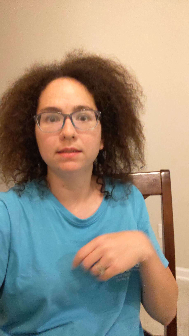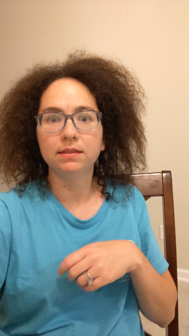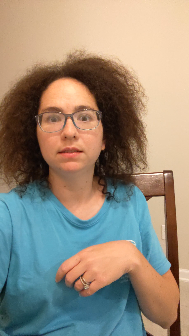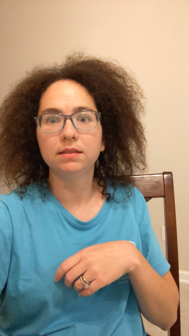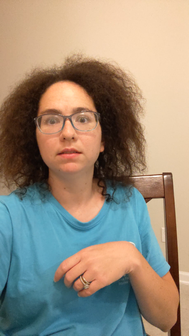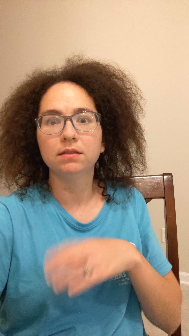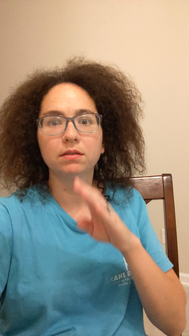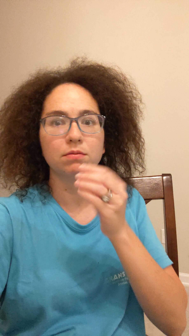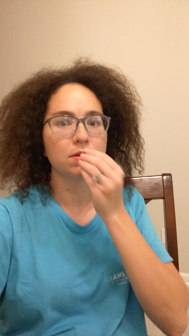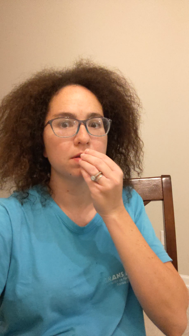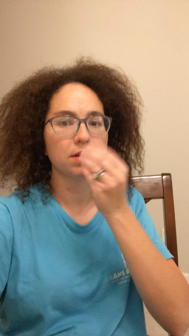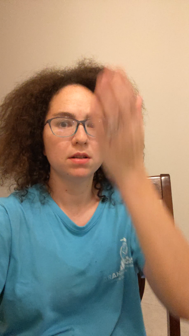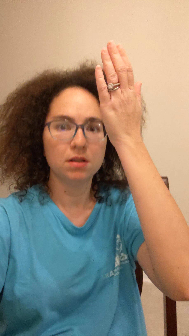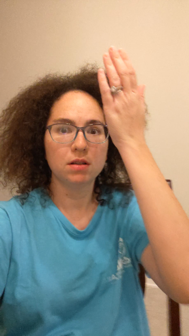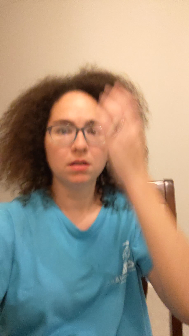breakfast